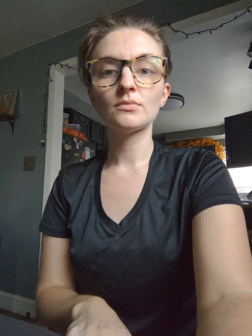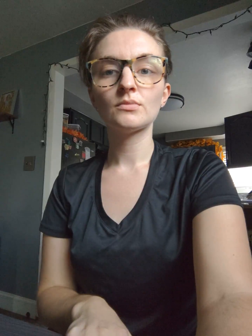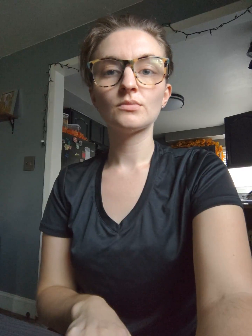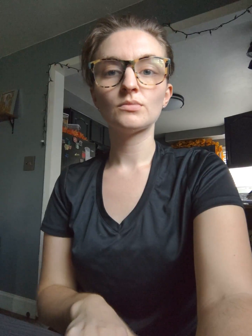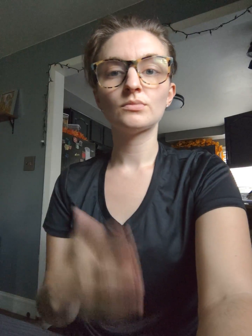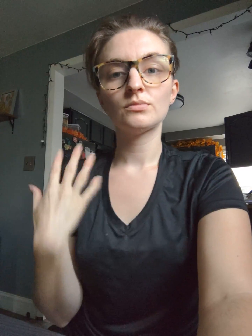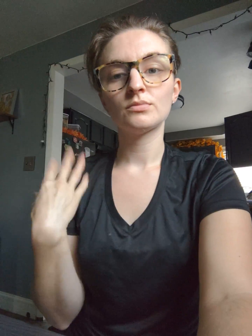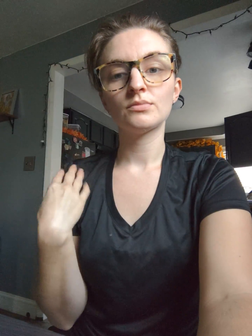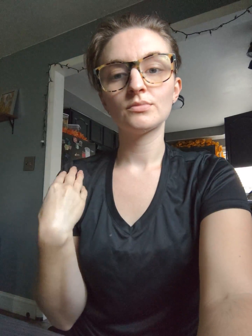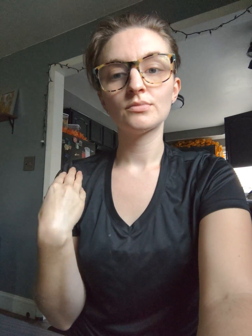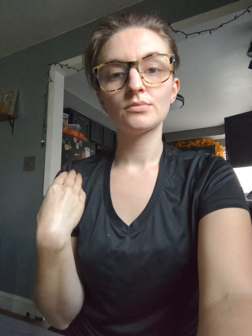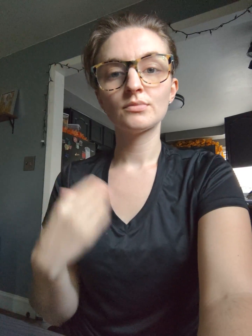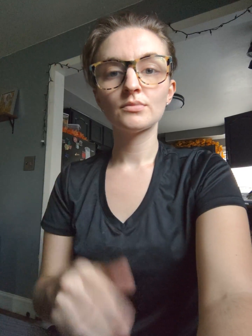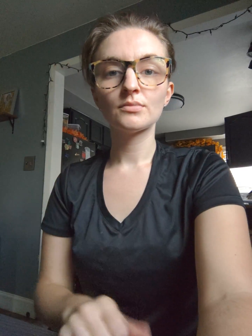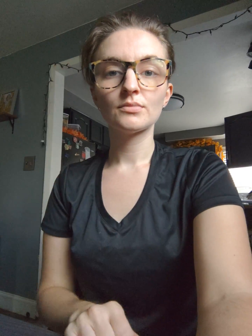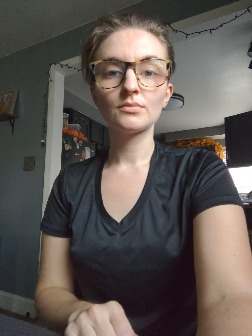shoulder